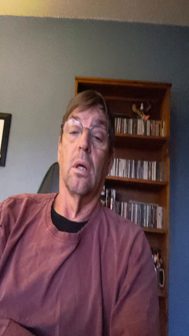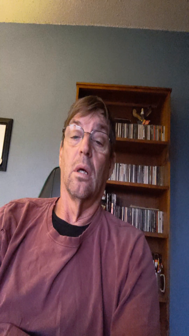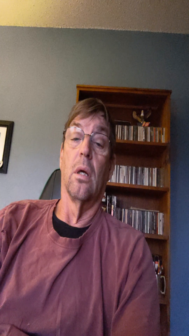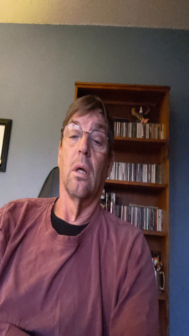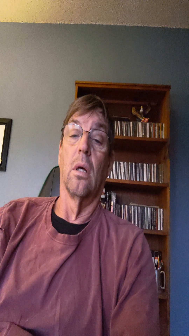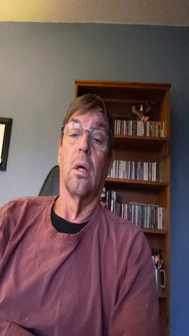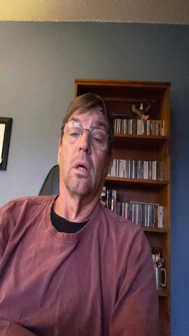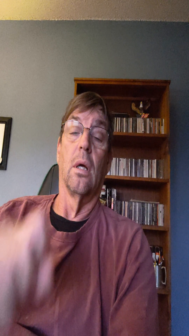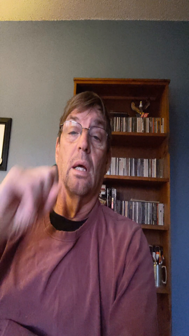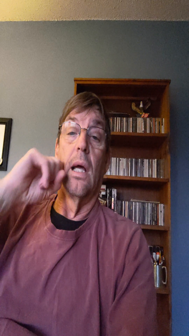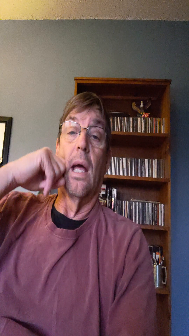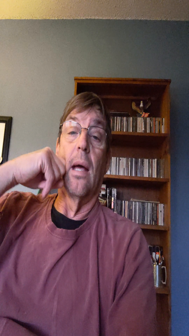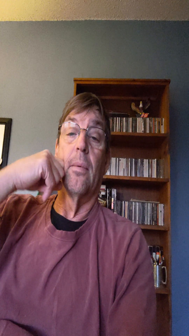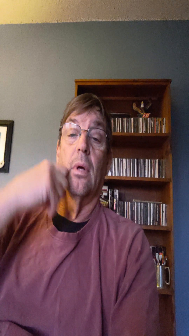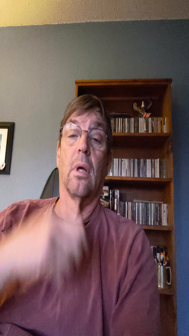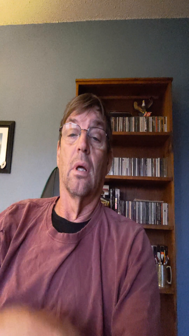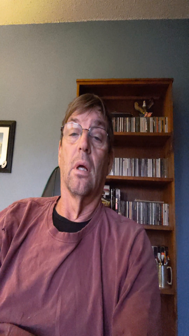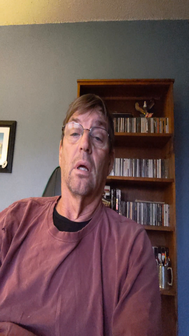apple